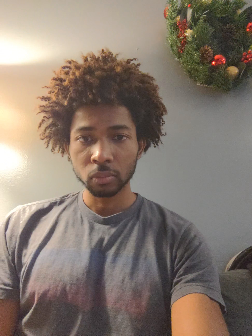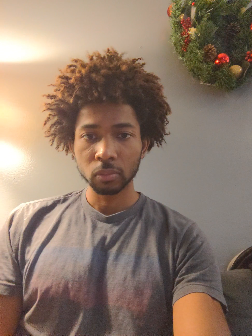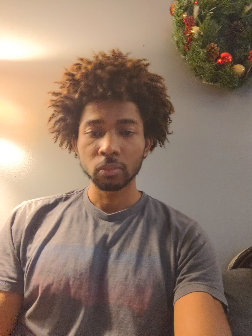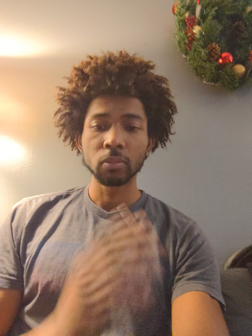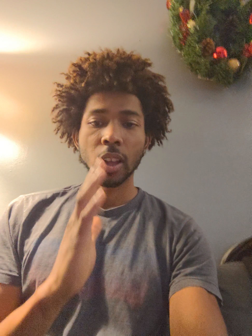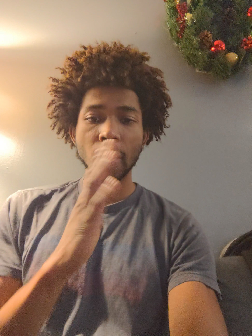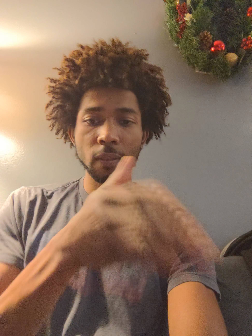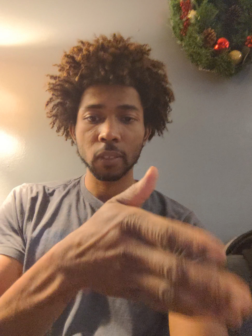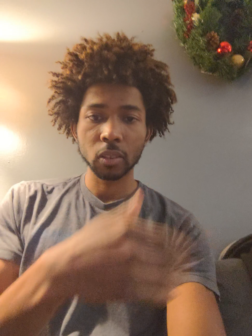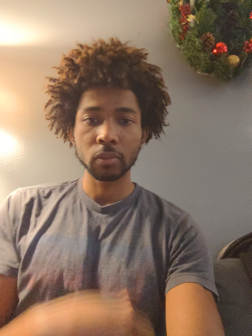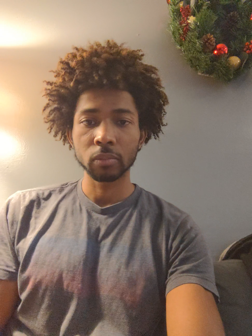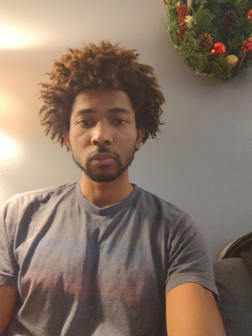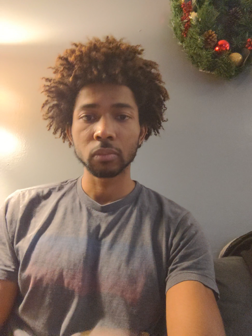after